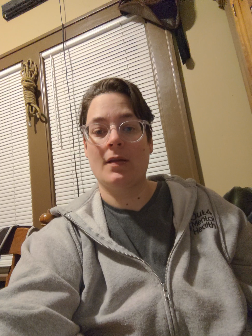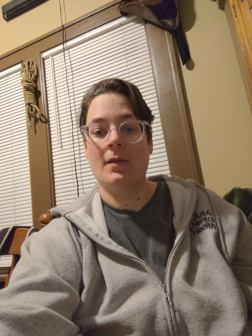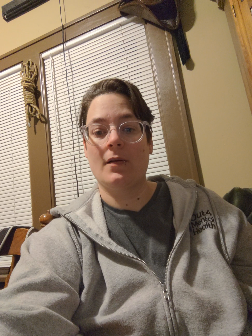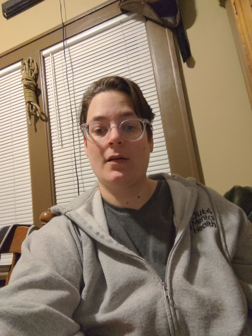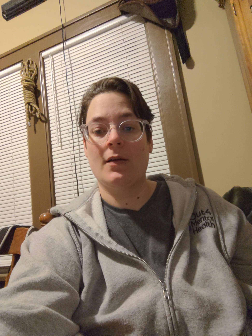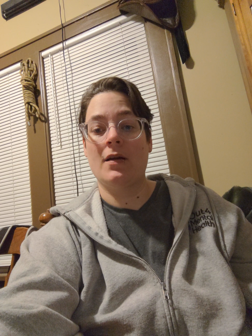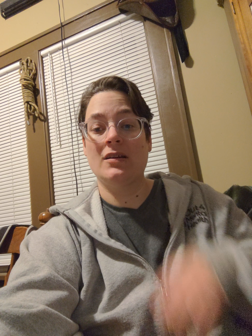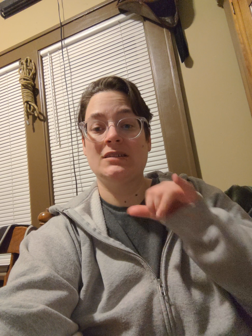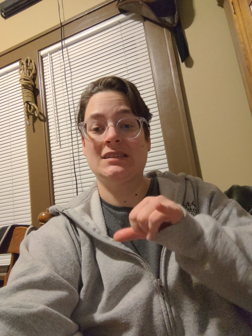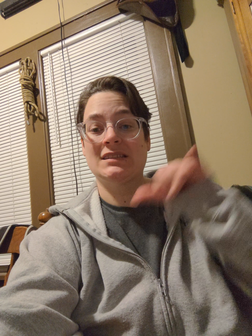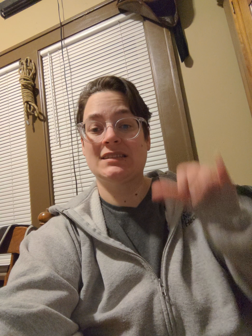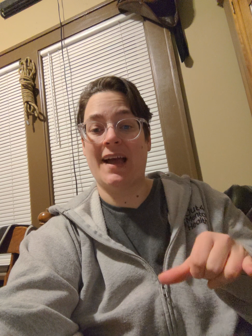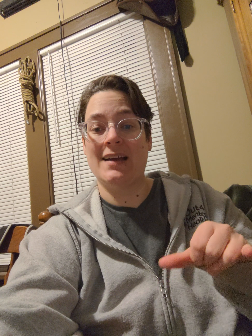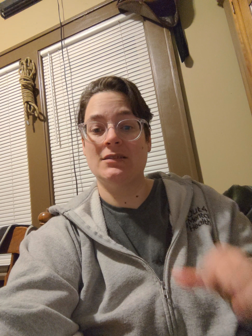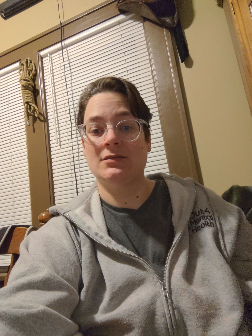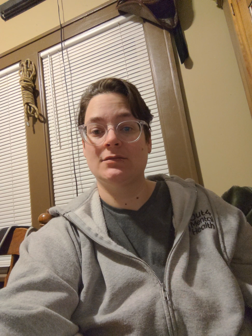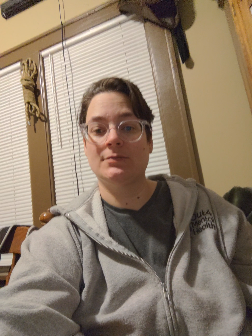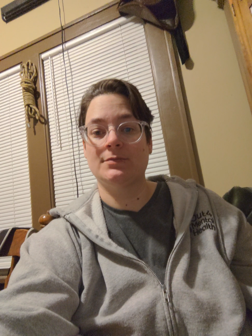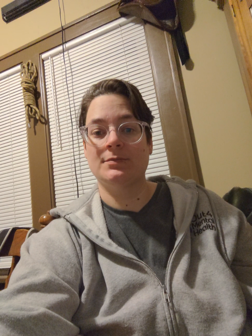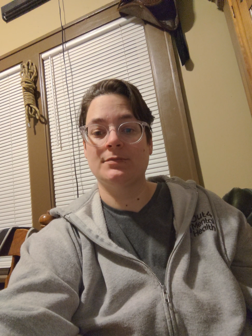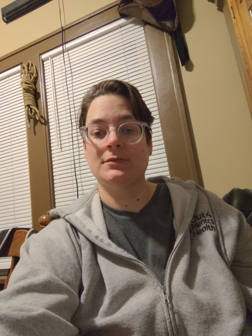stay